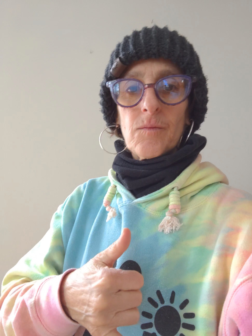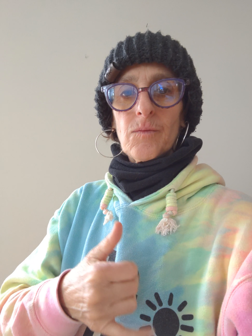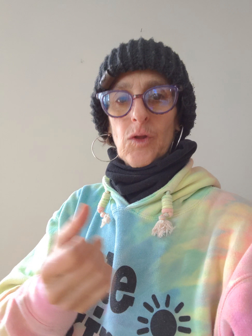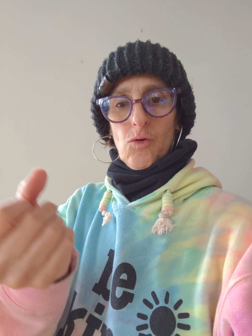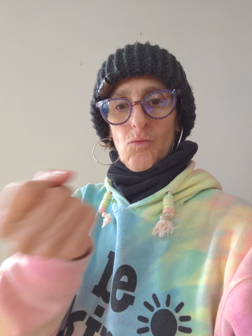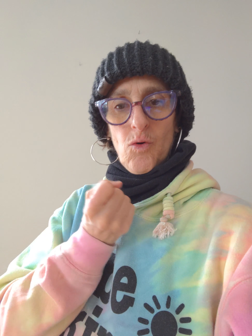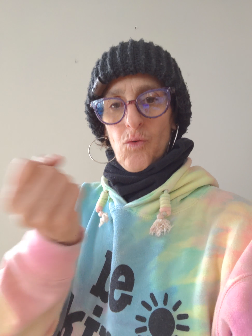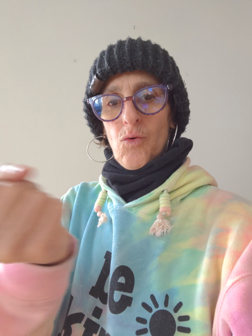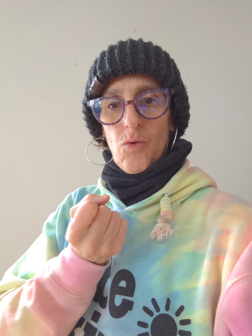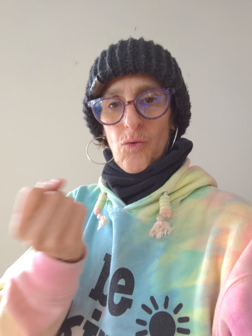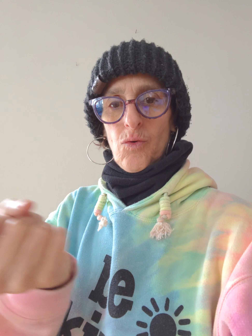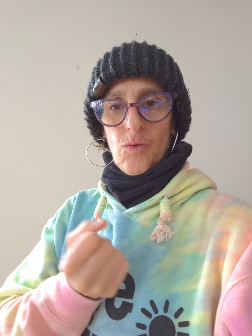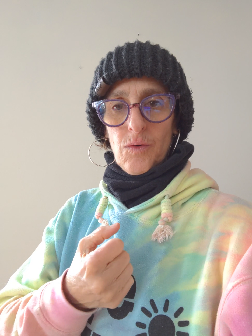drawer